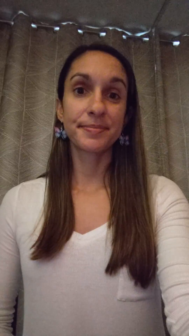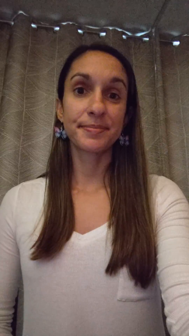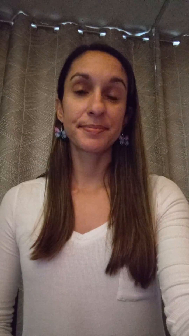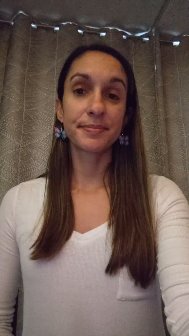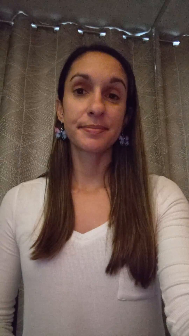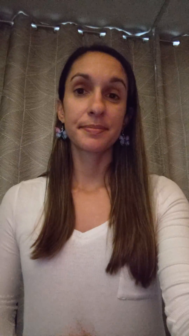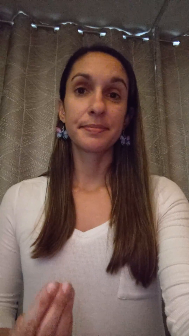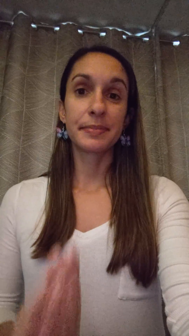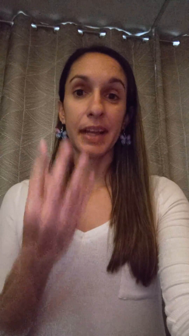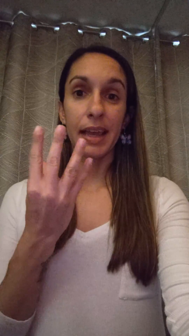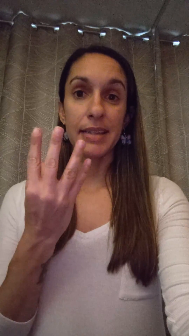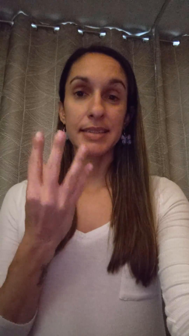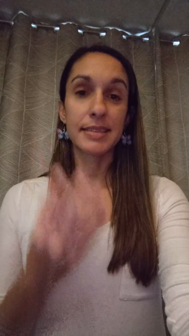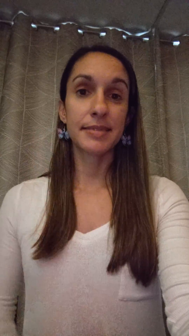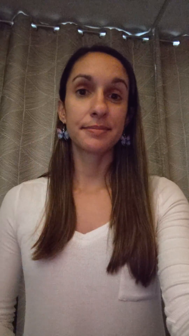plants